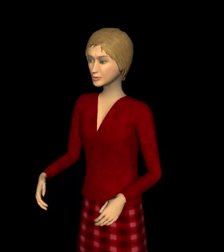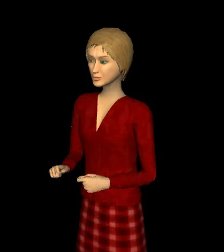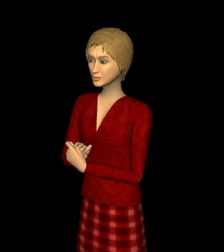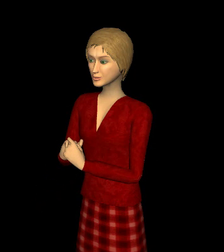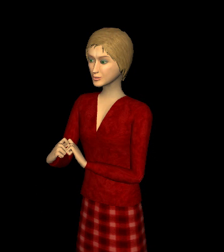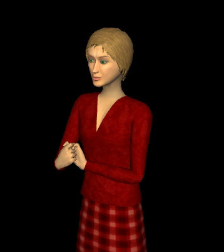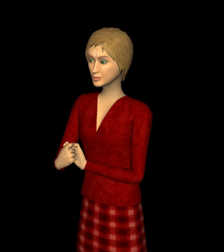يغير